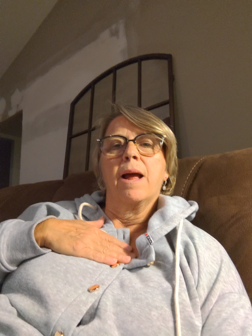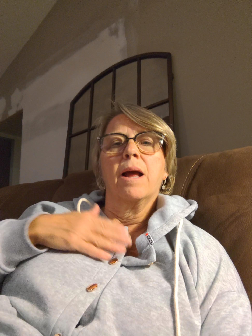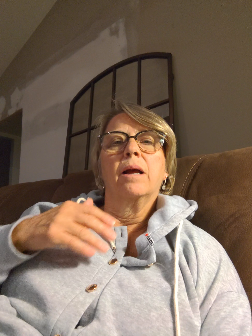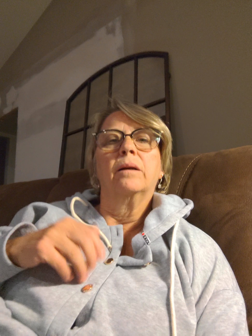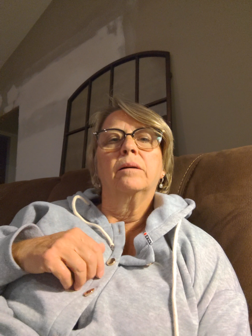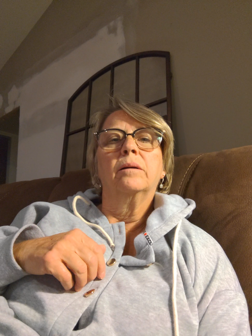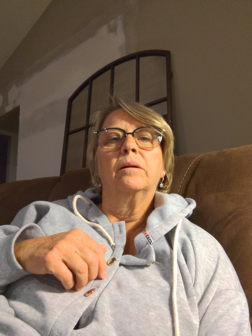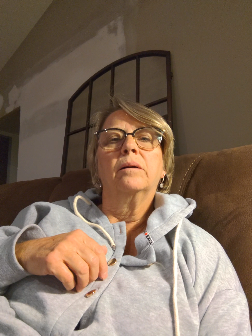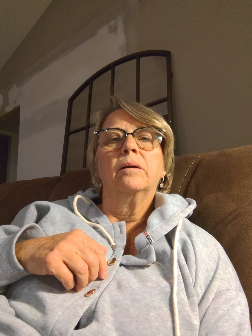my